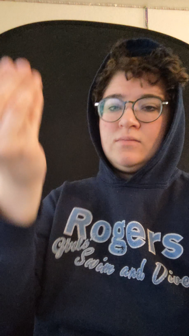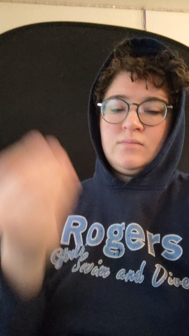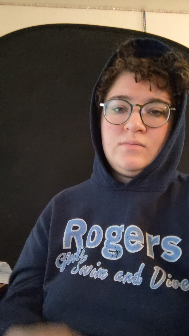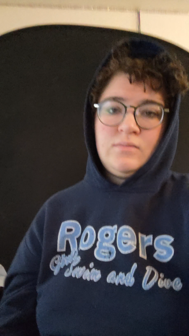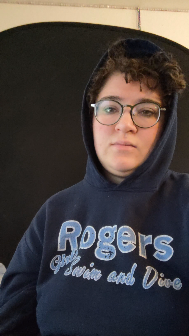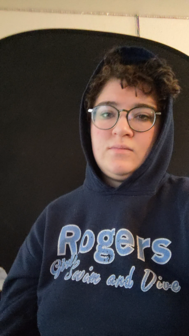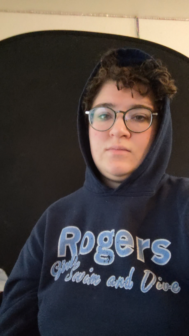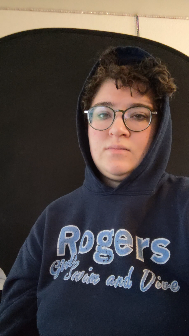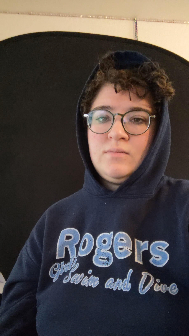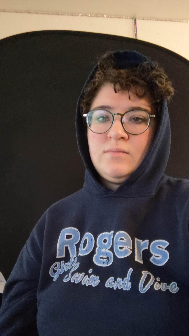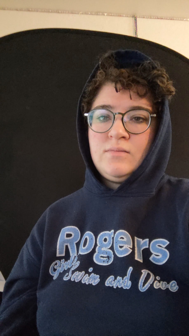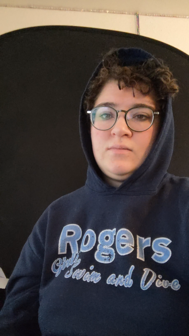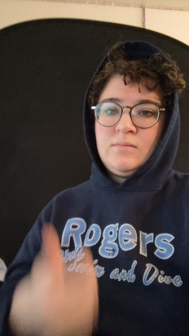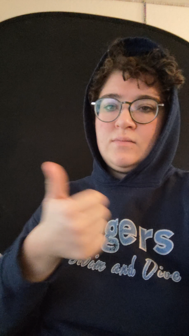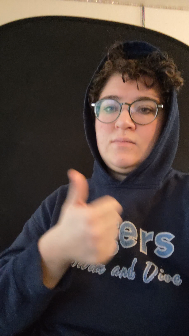help